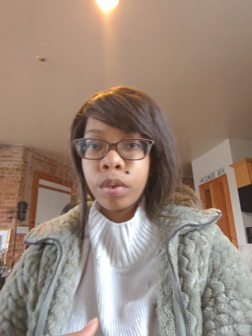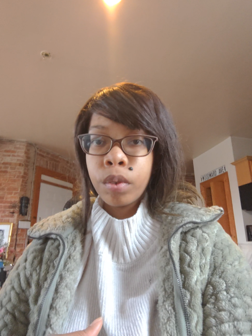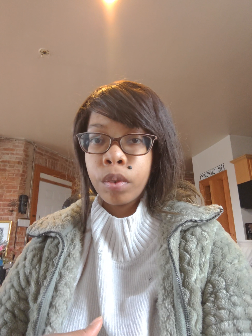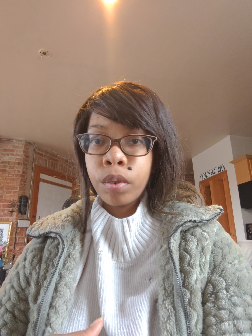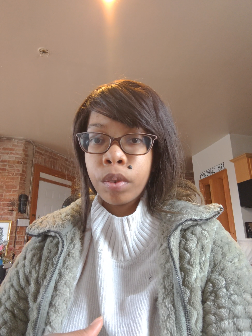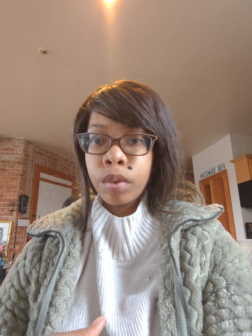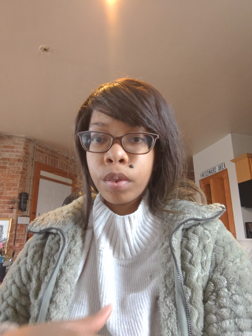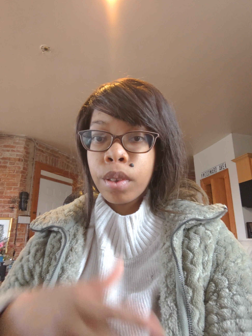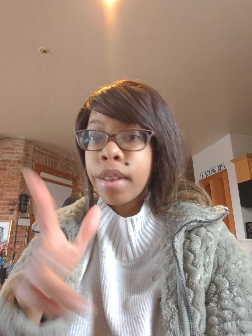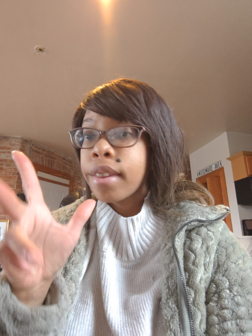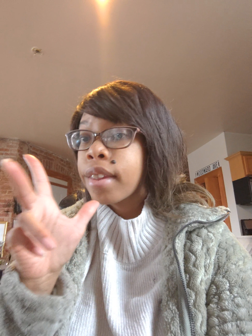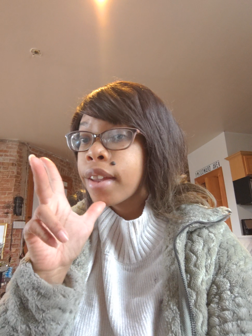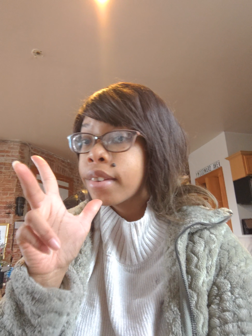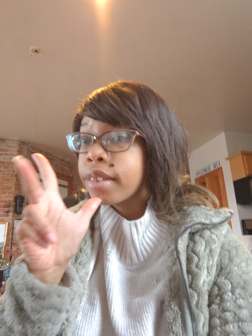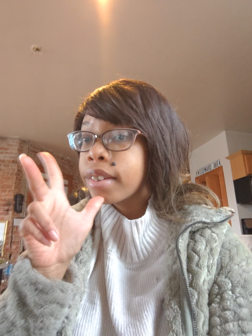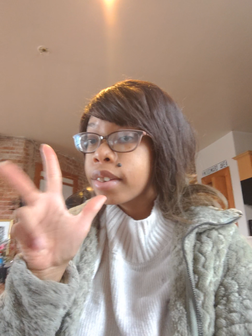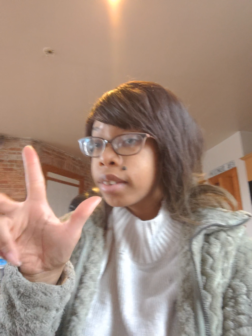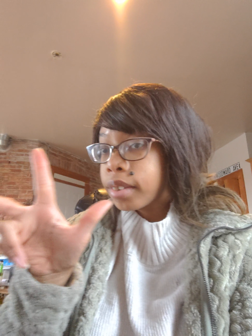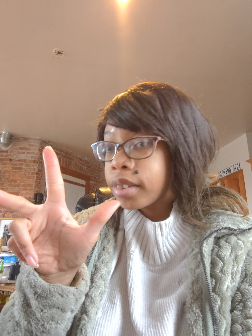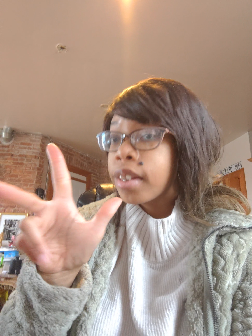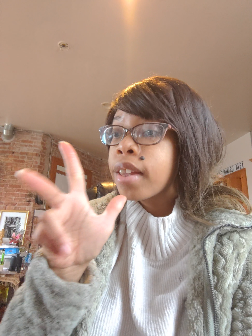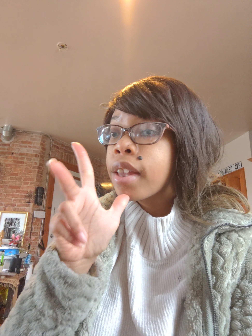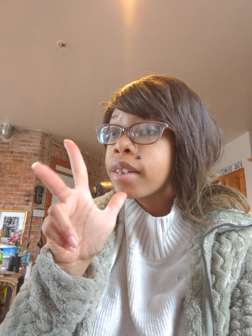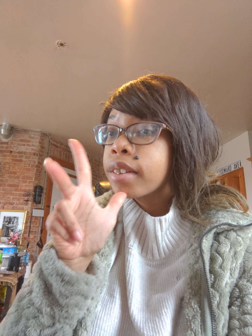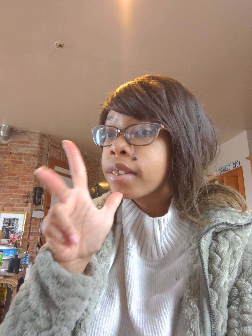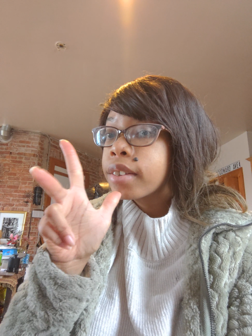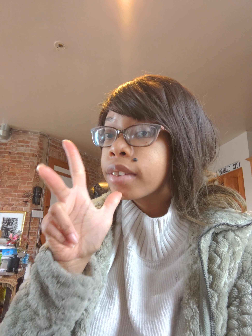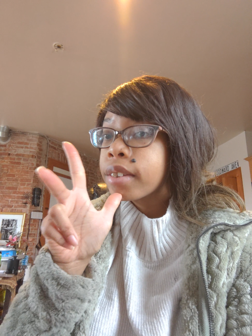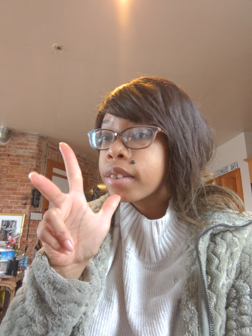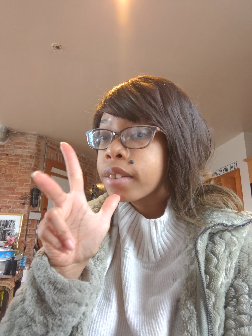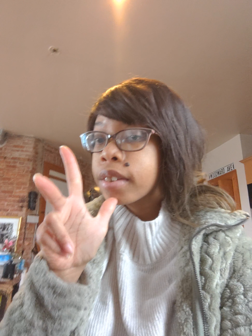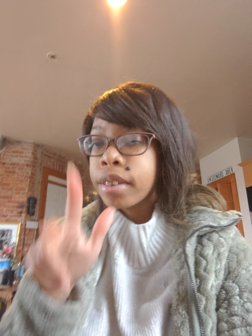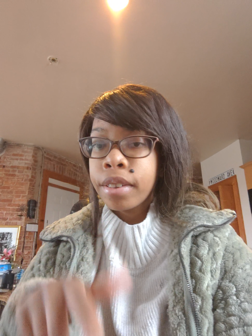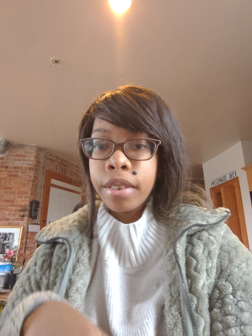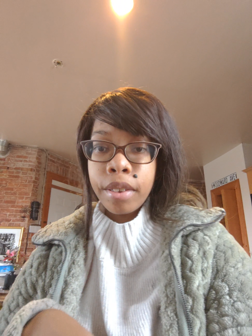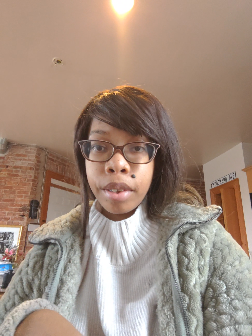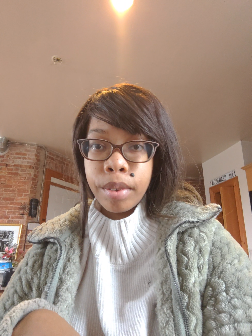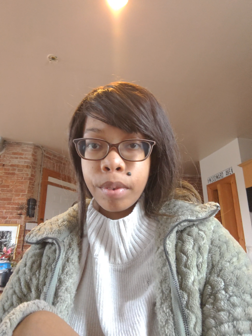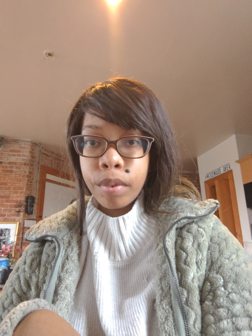hen